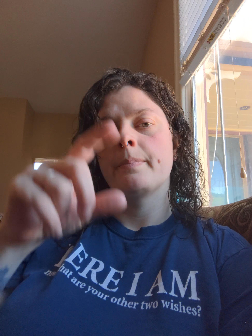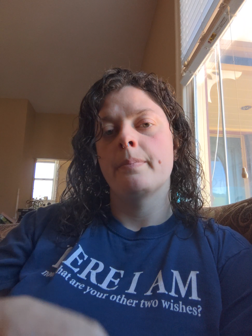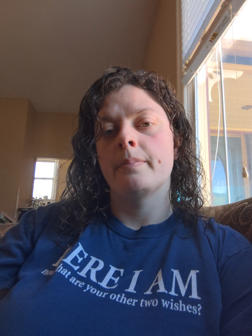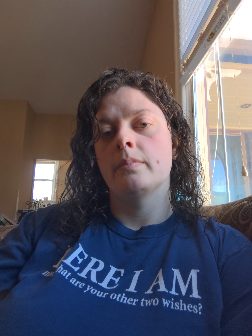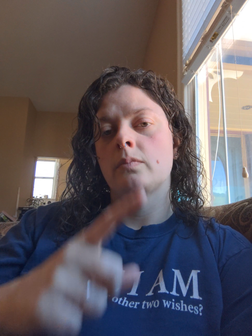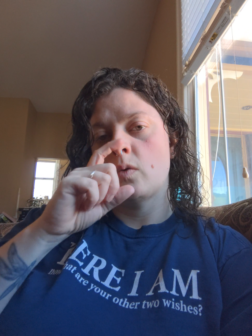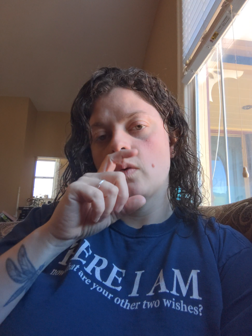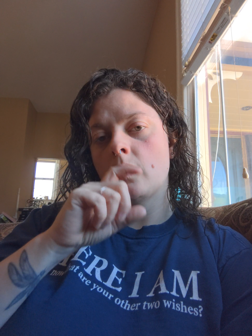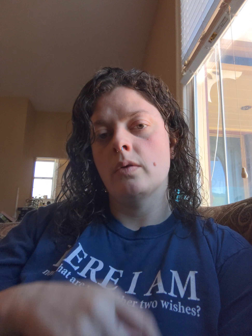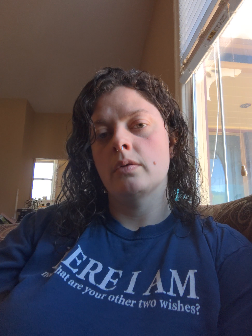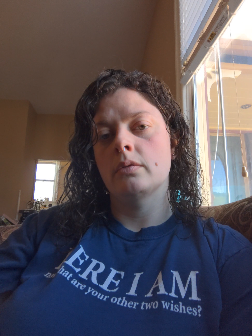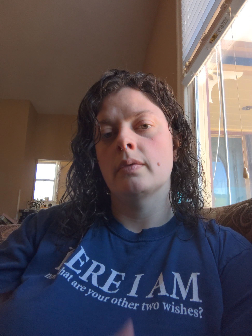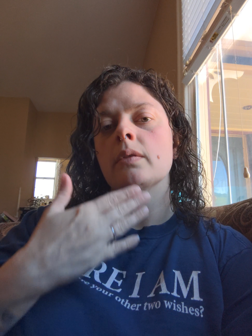doll